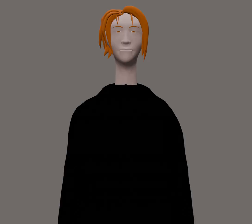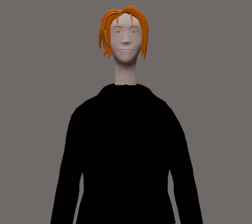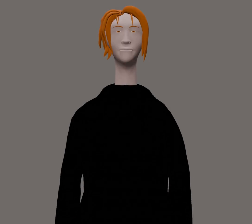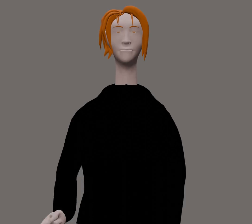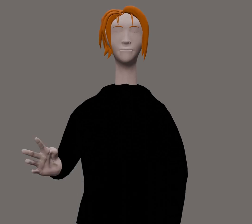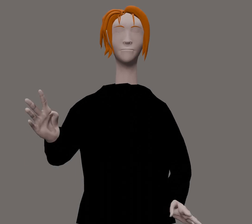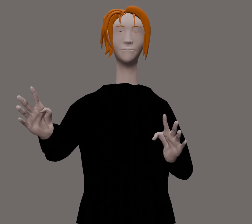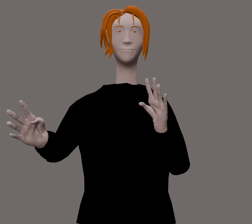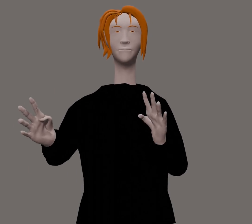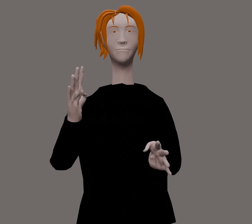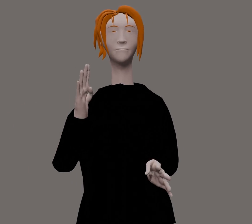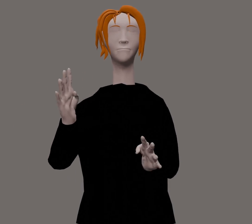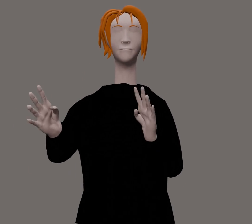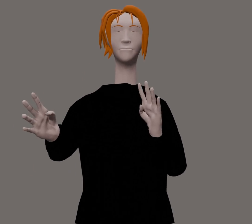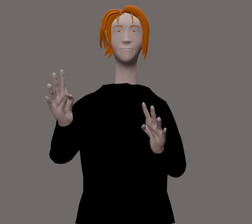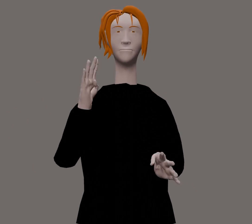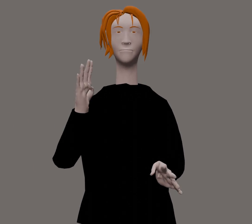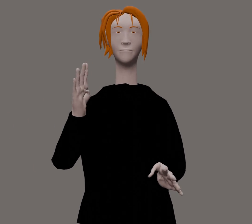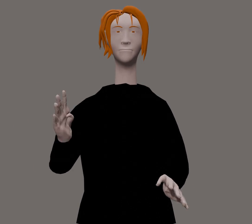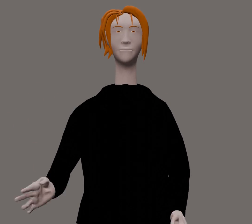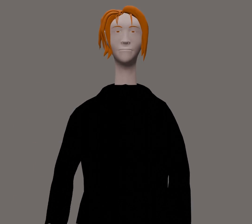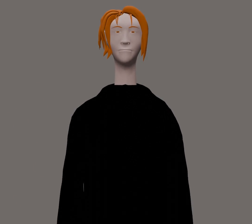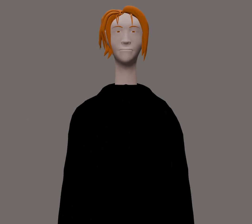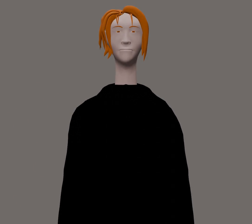Braggart